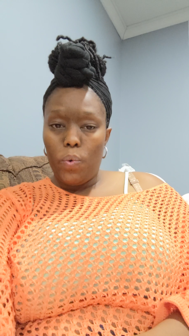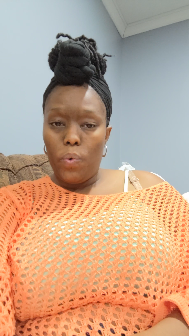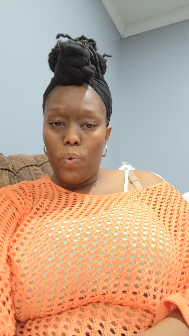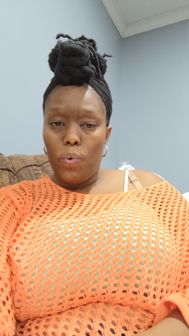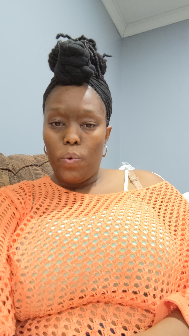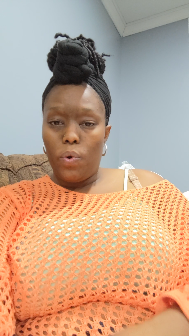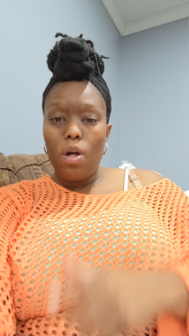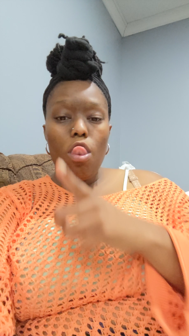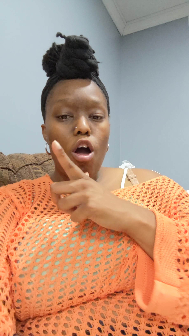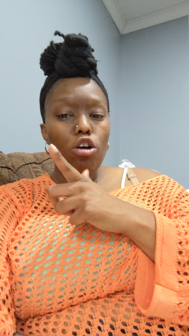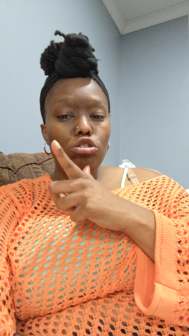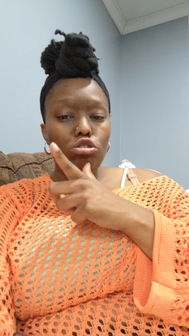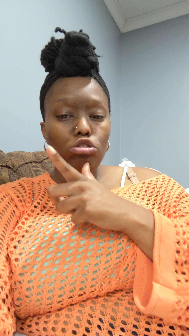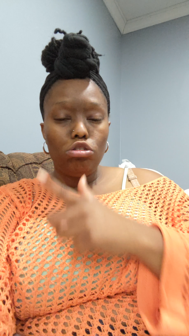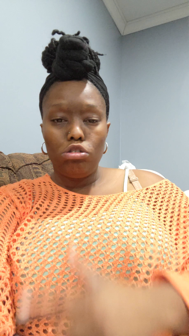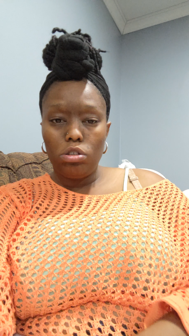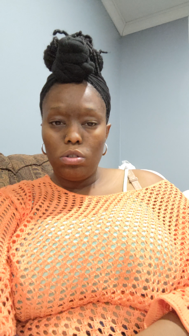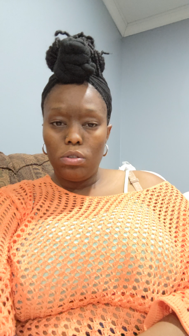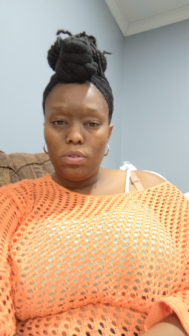lunch